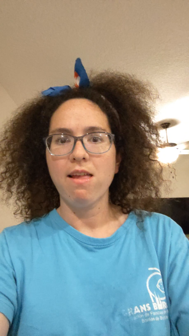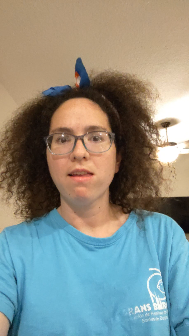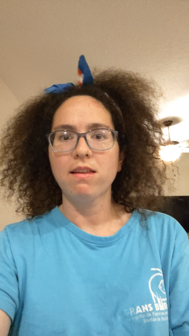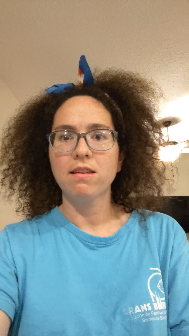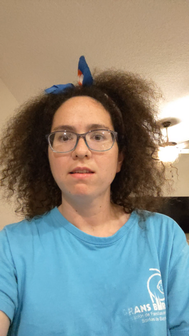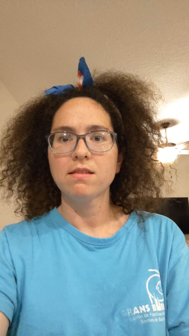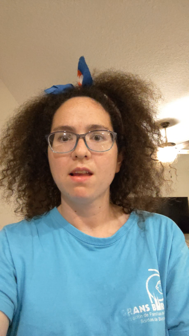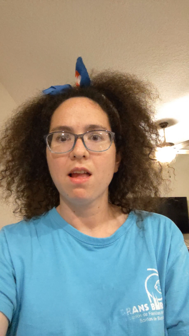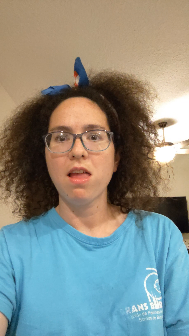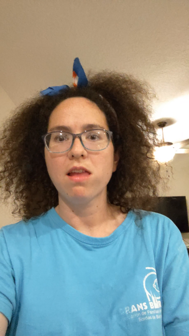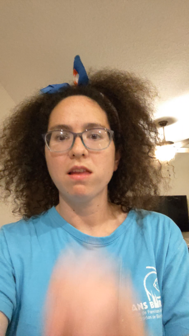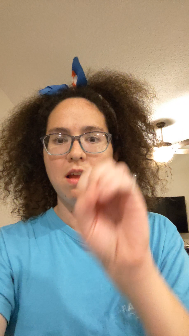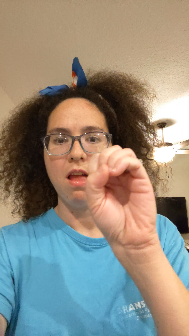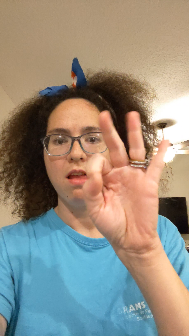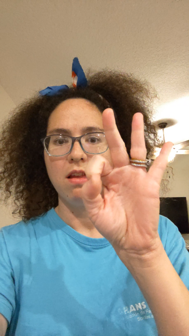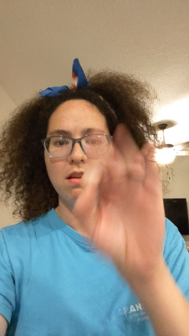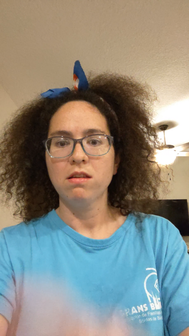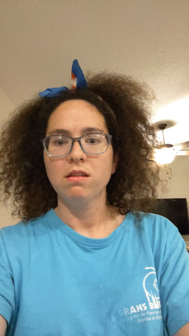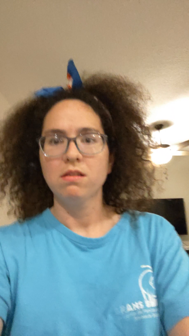of